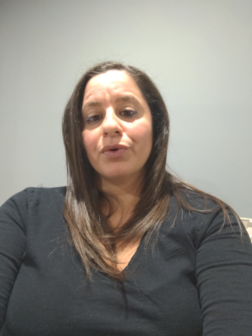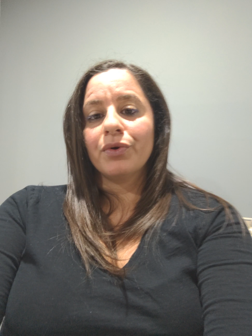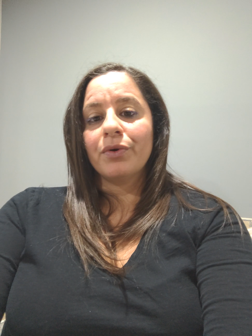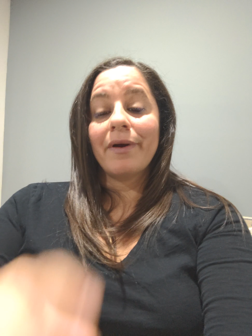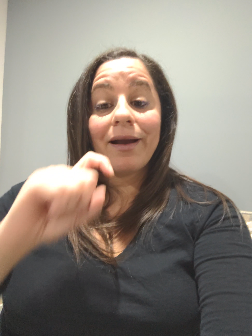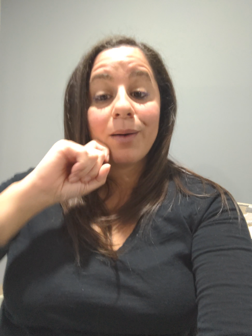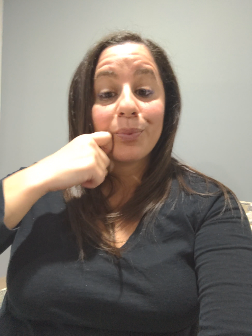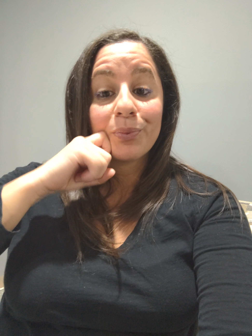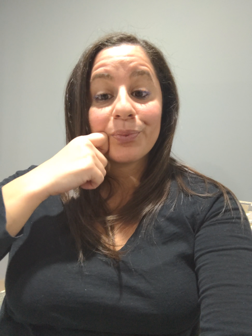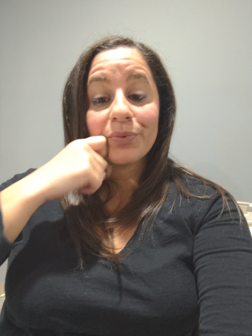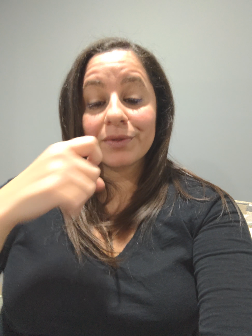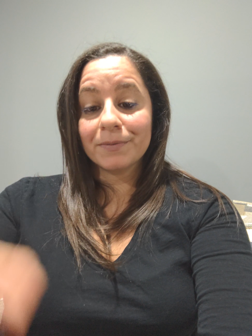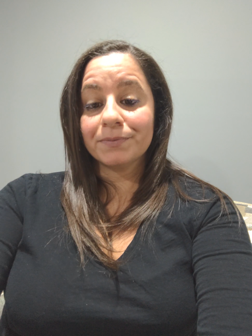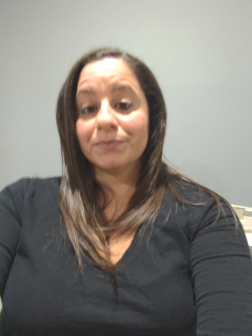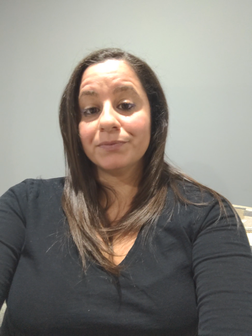apple